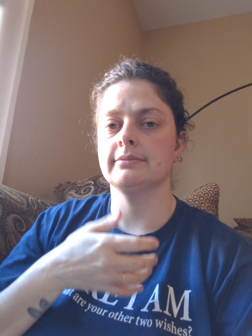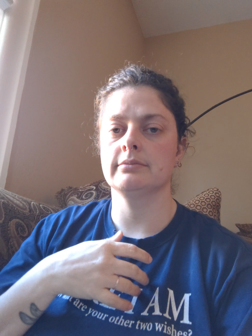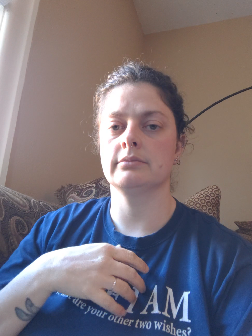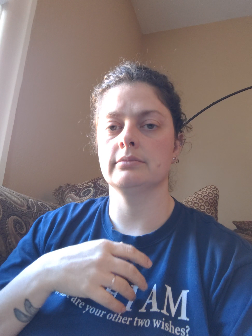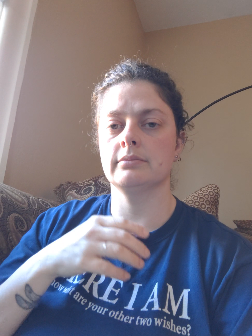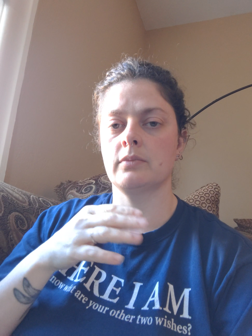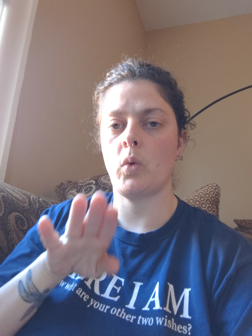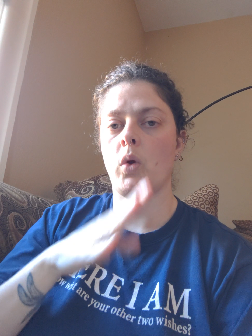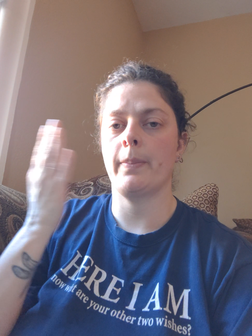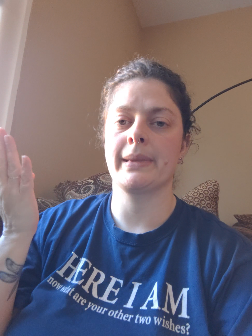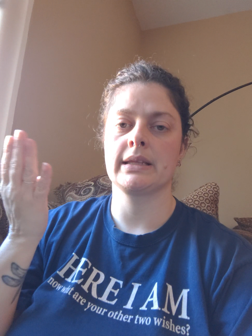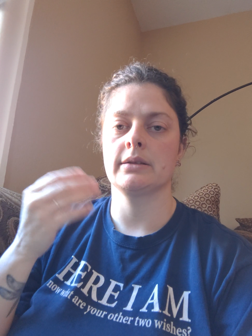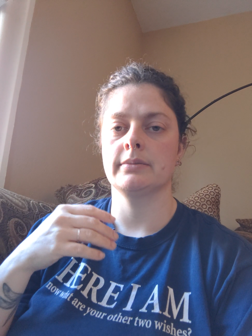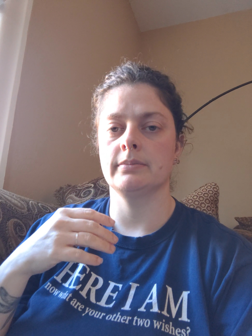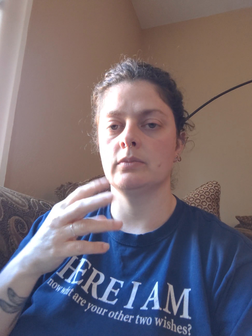open